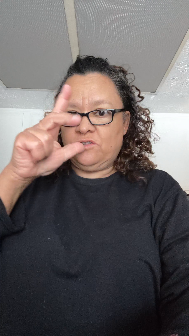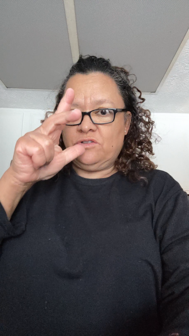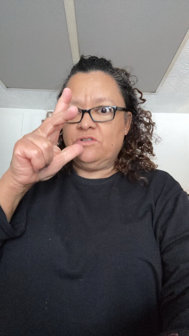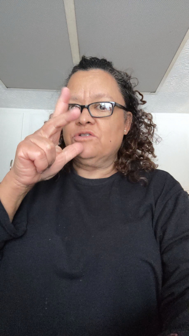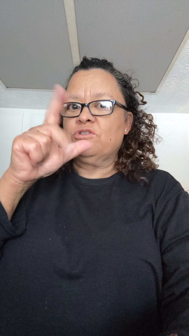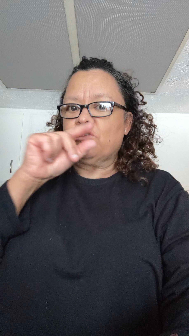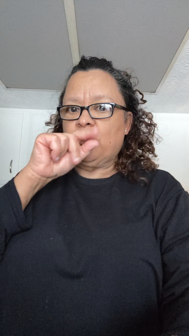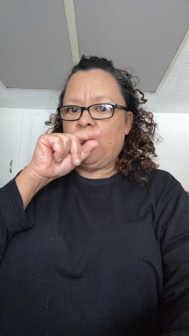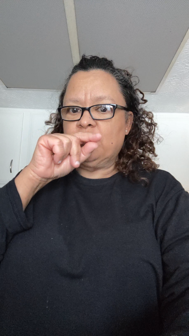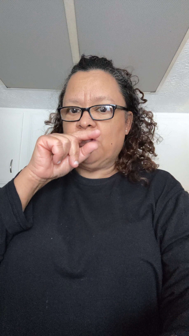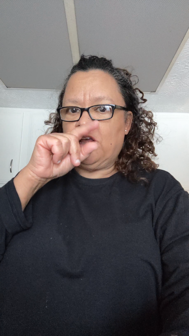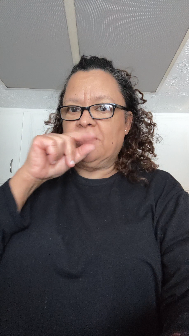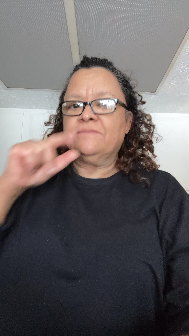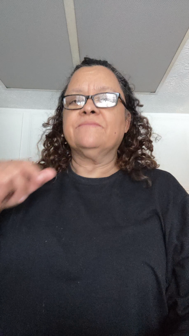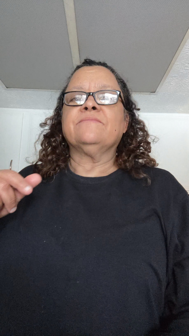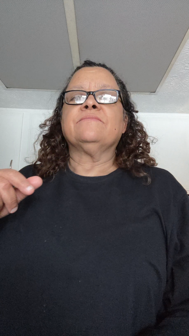chicken